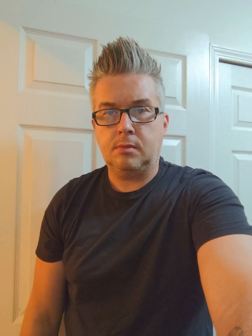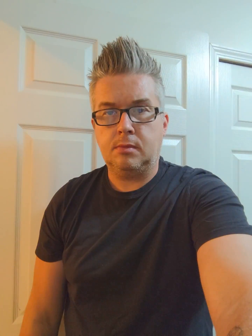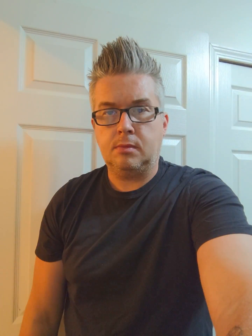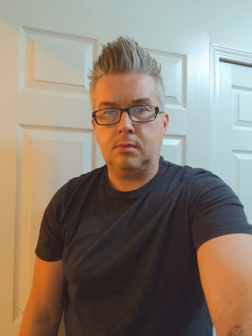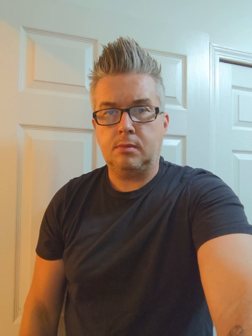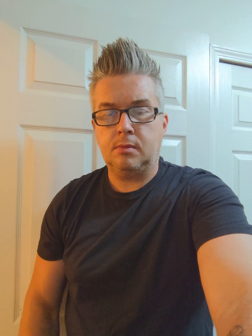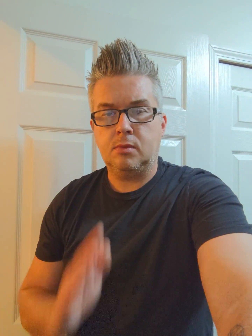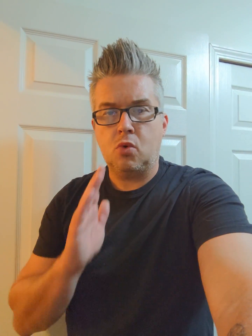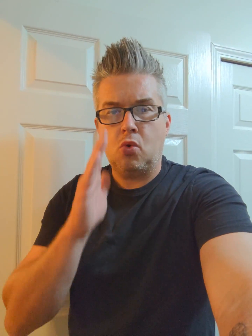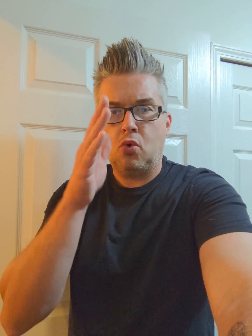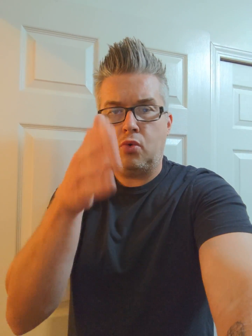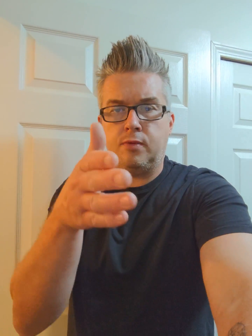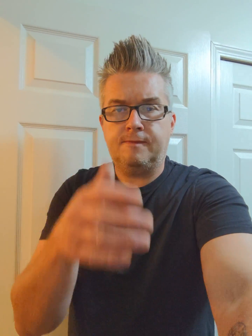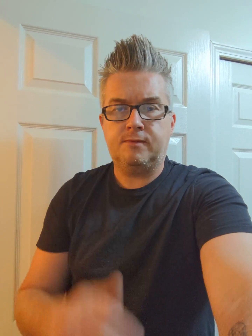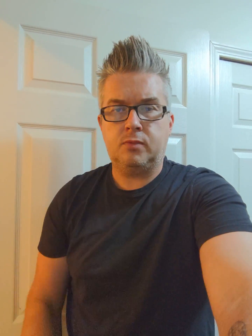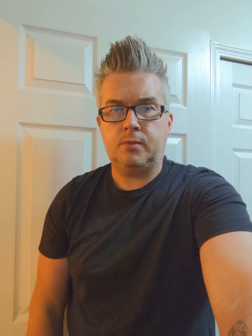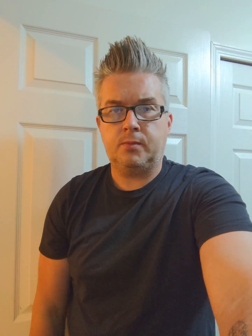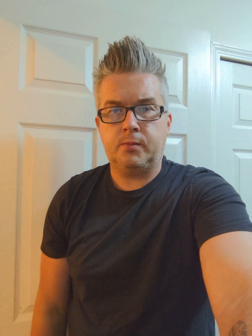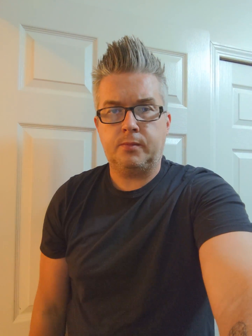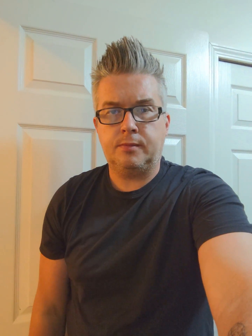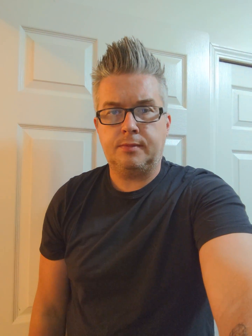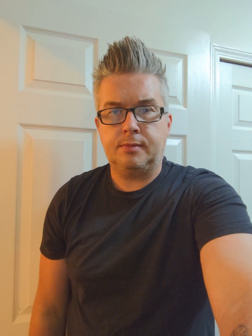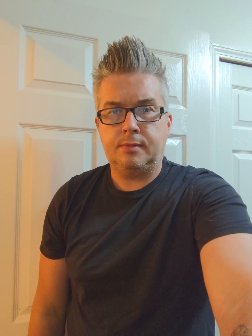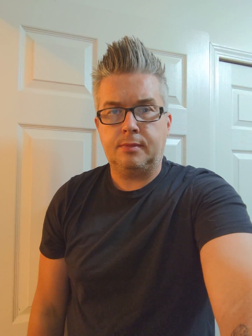over